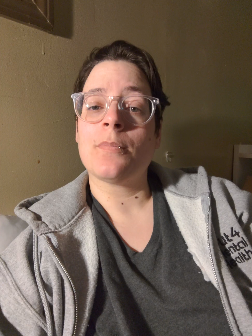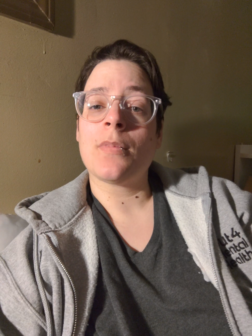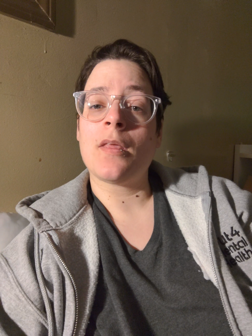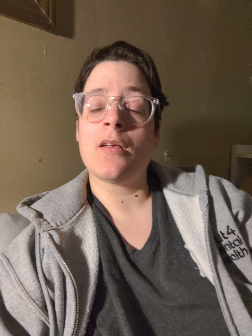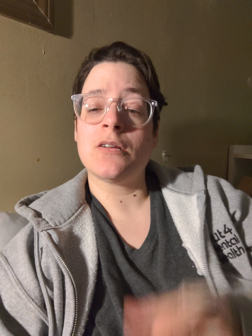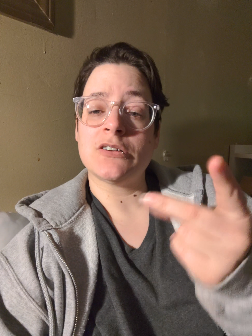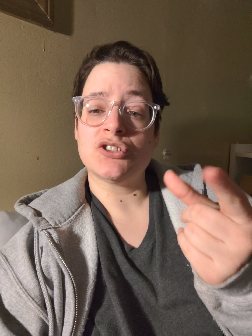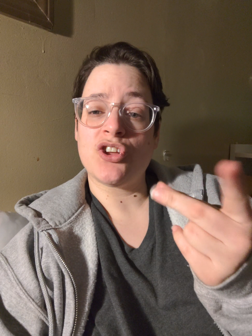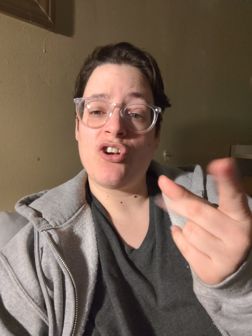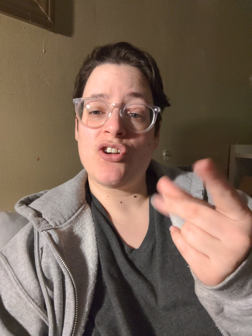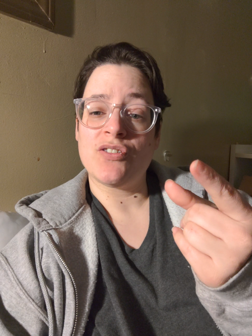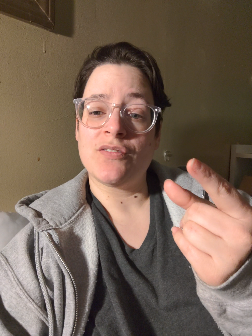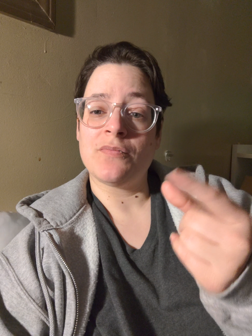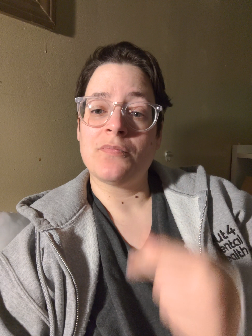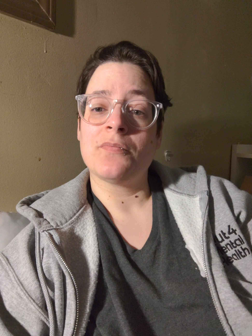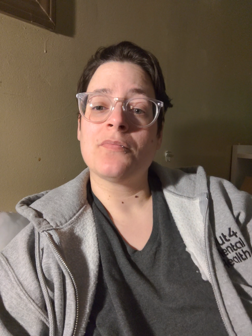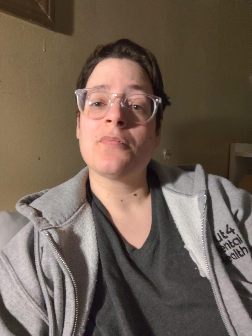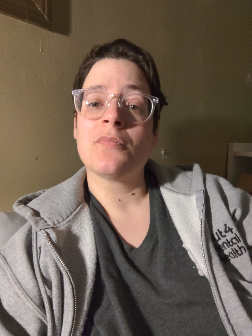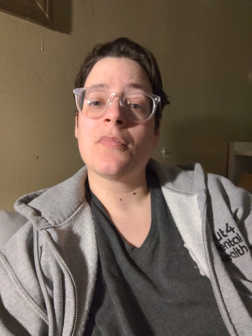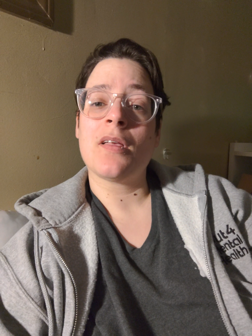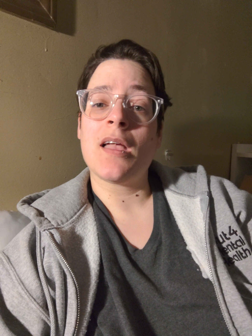dog